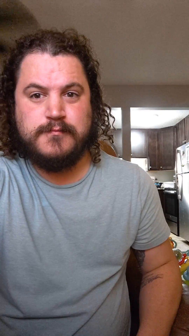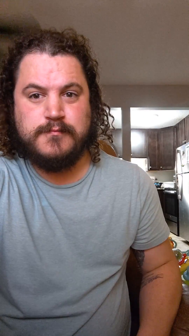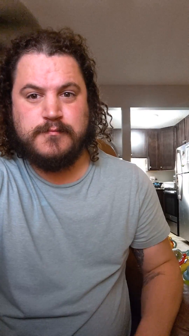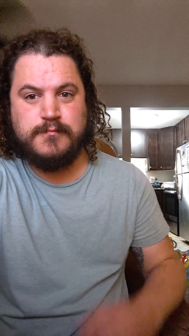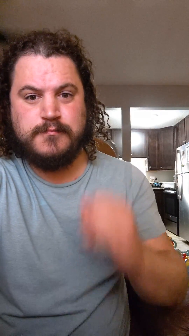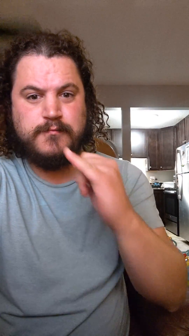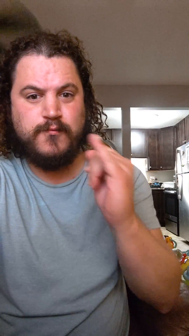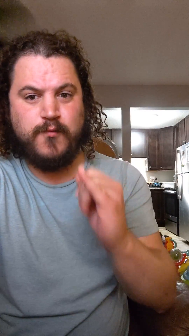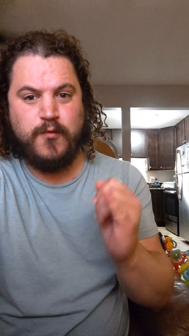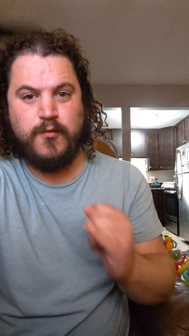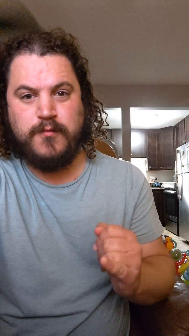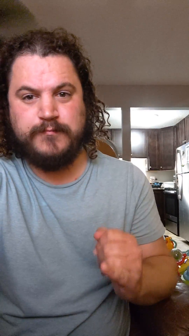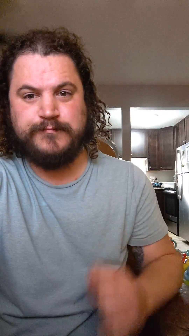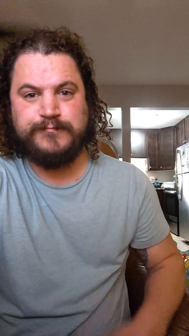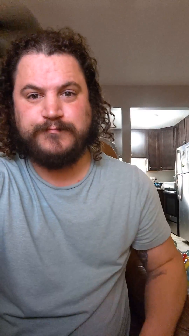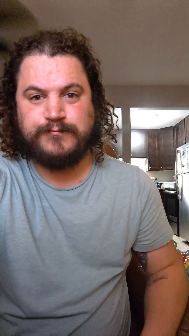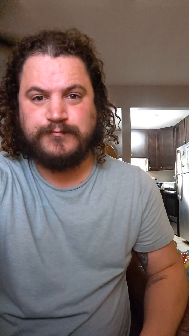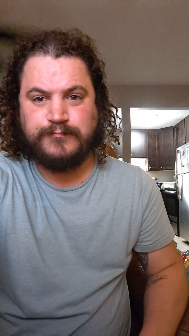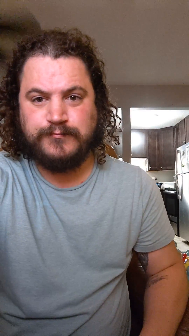draw